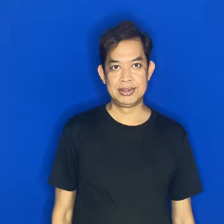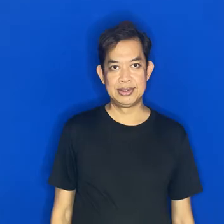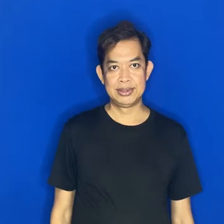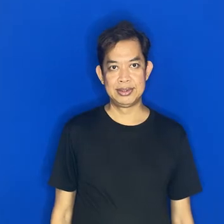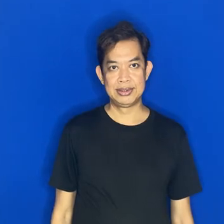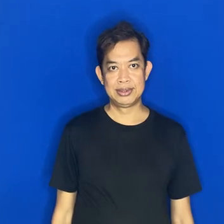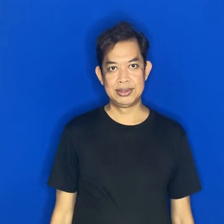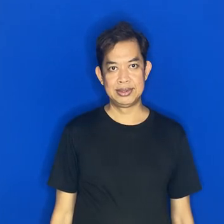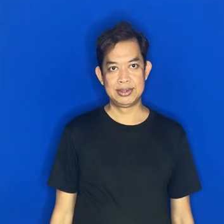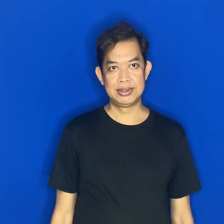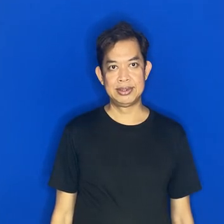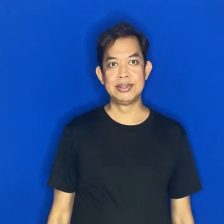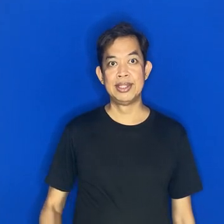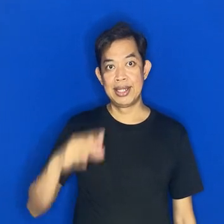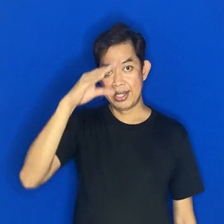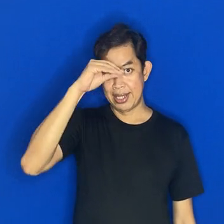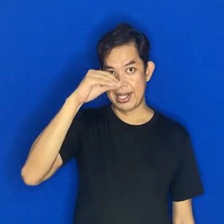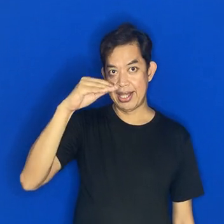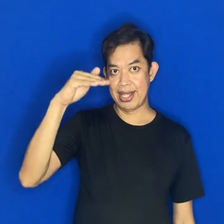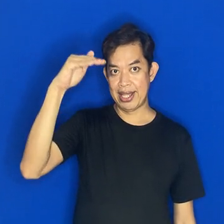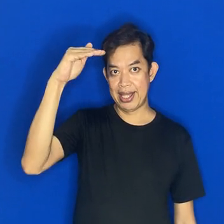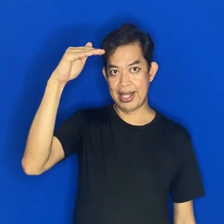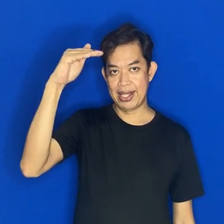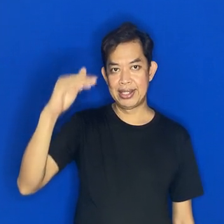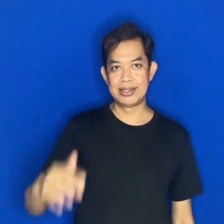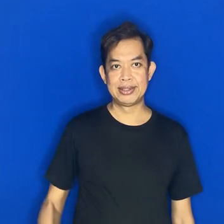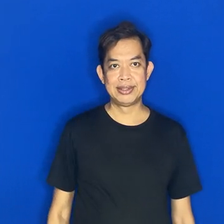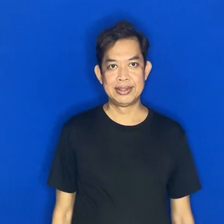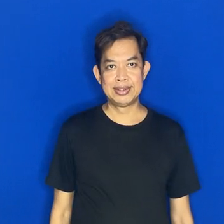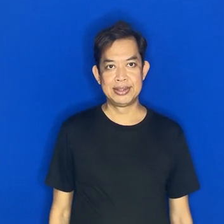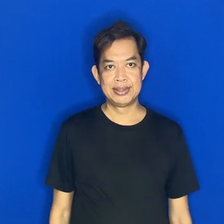man